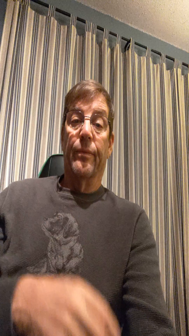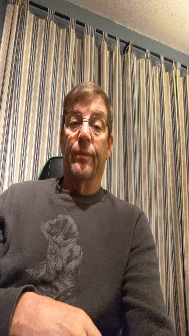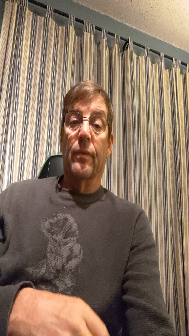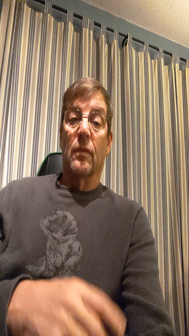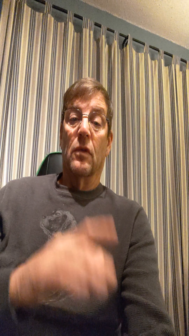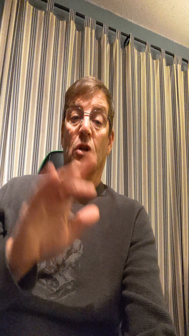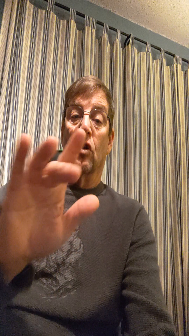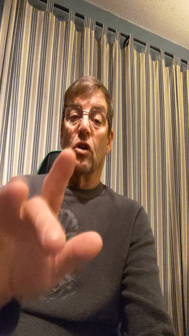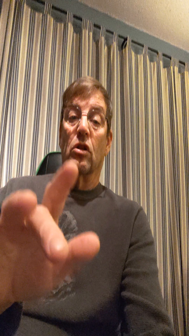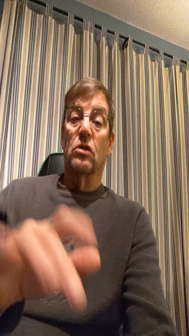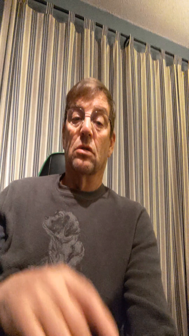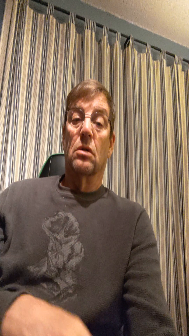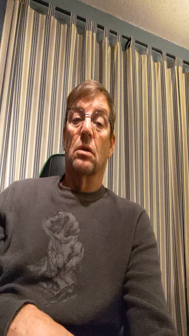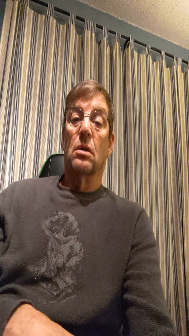touch